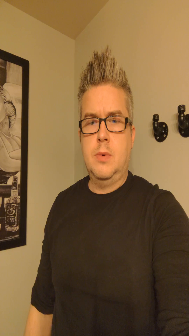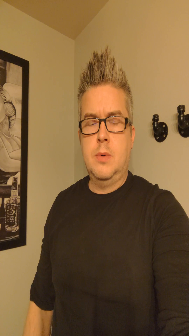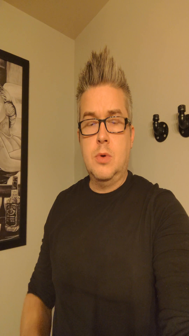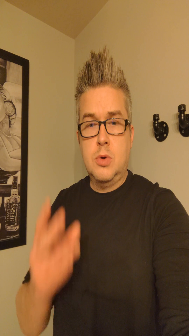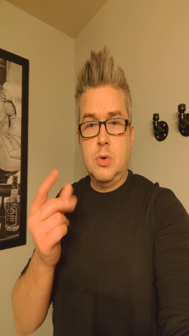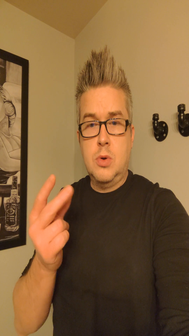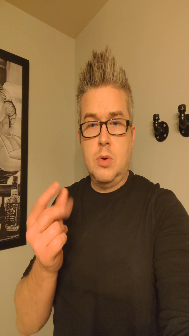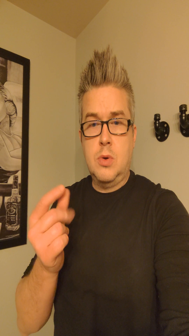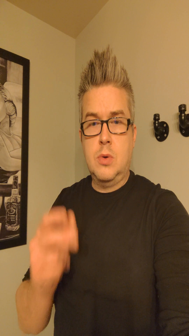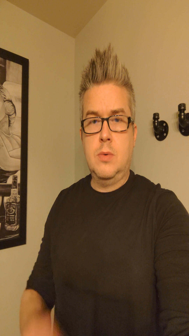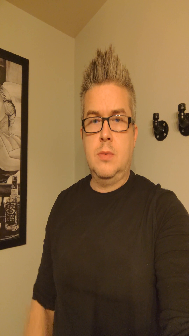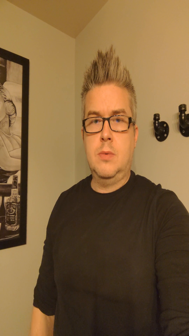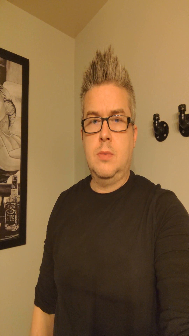dog